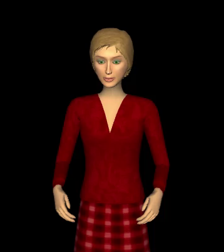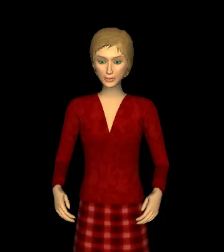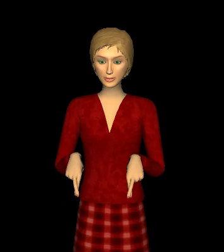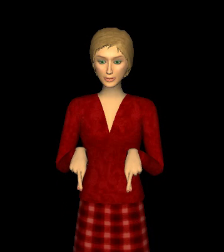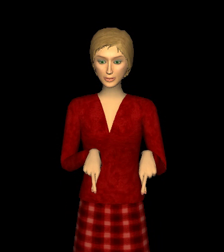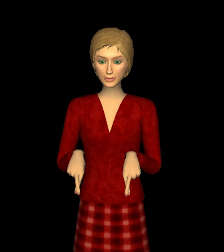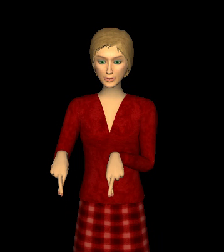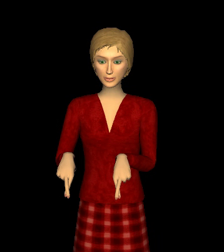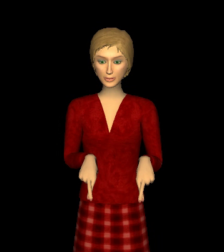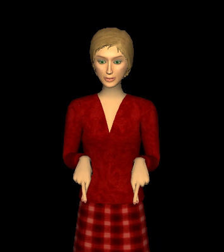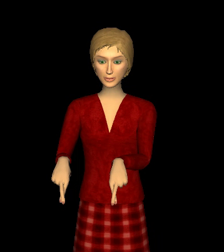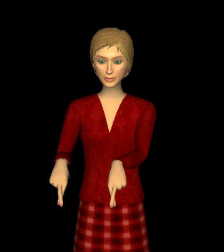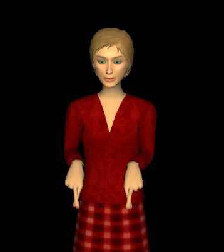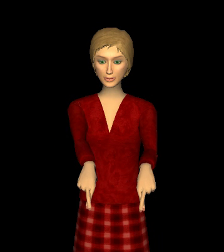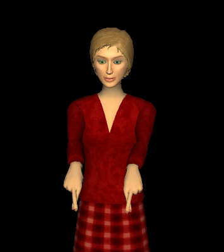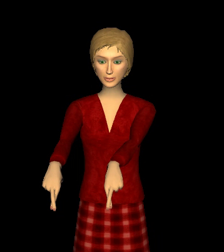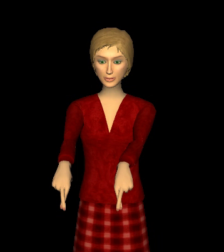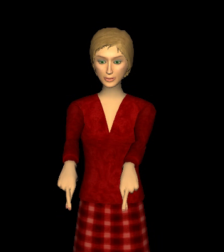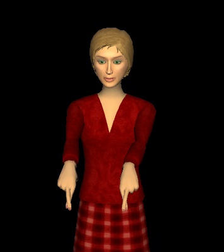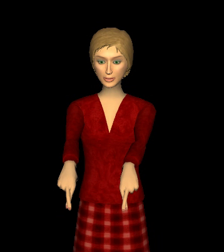نهر